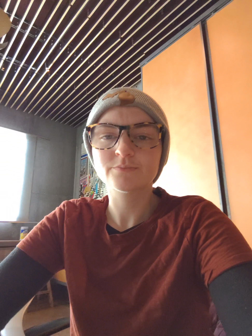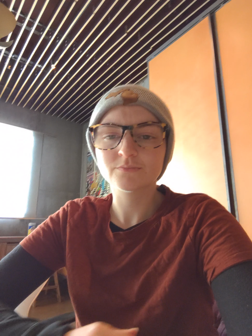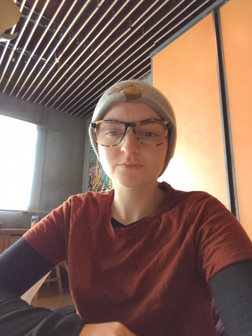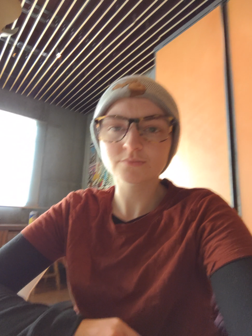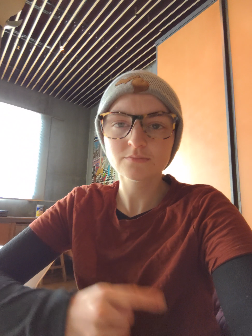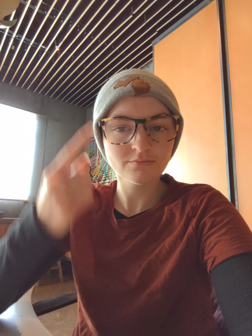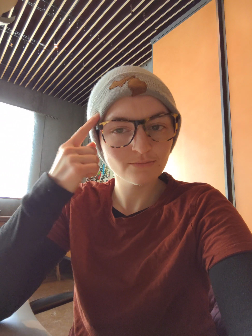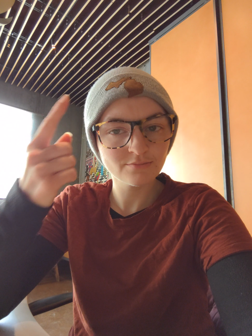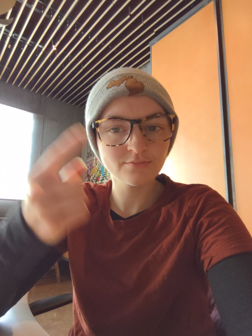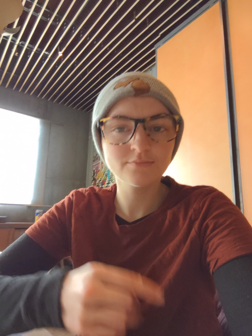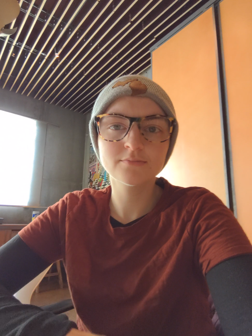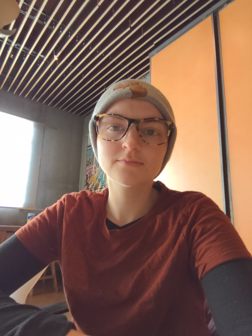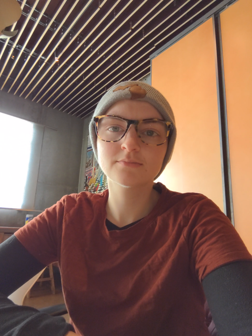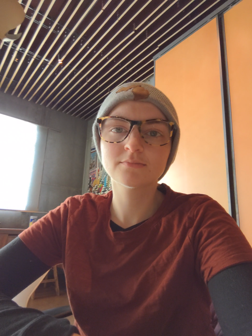penny